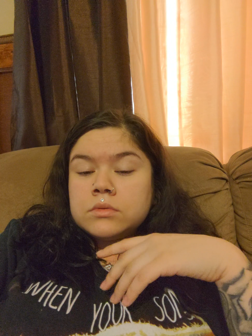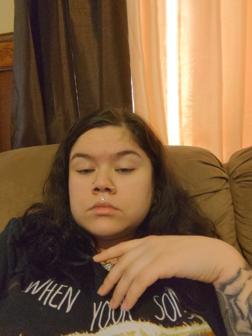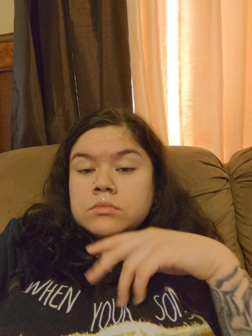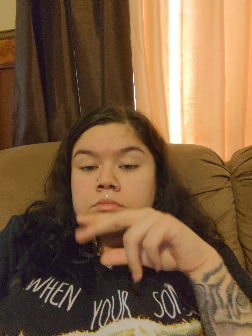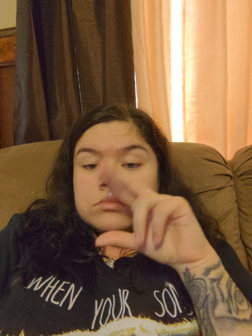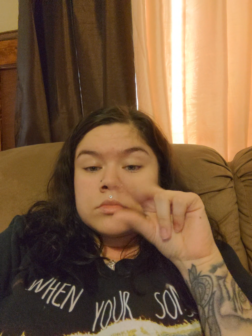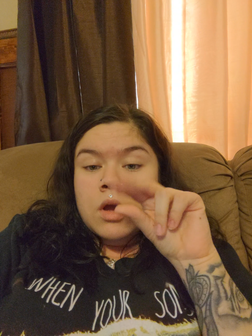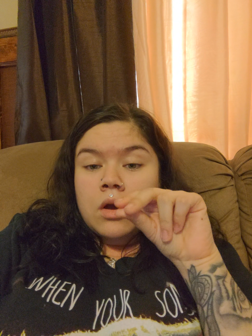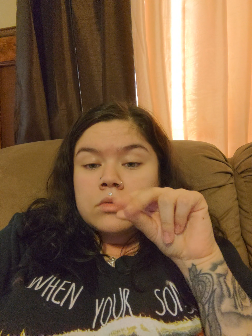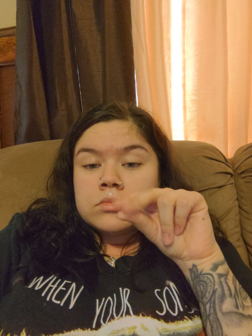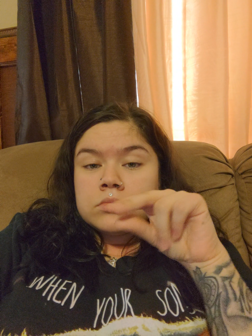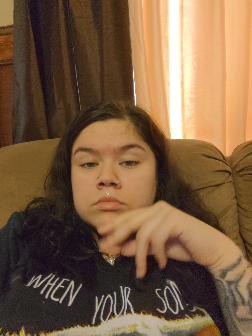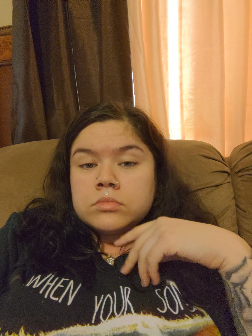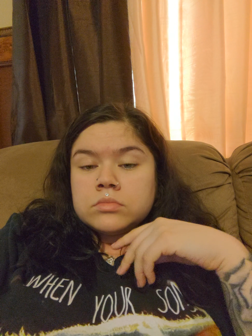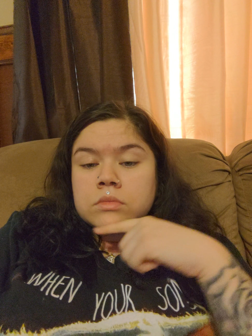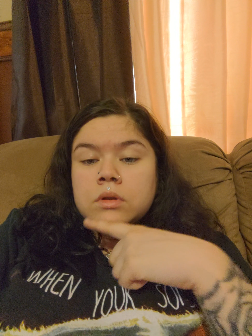duck